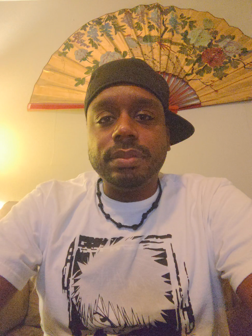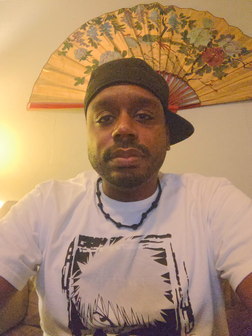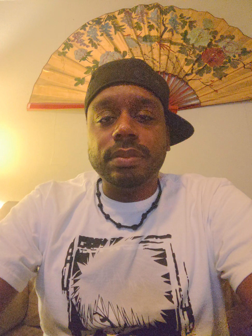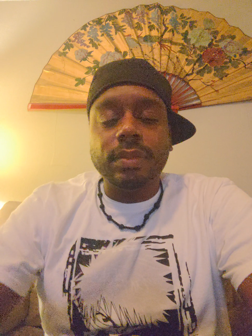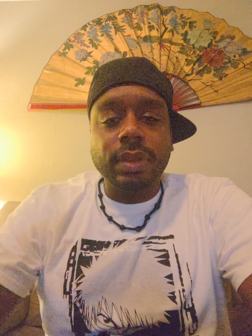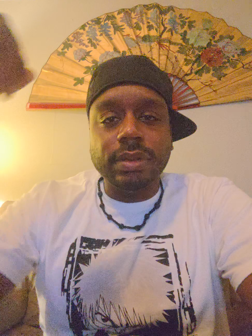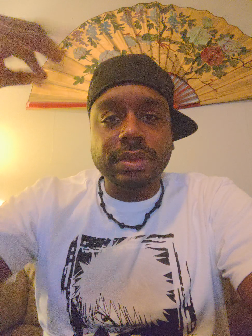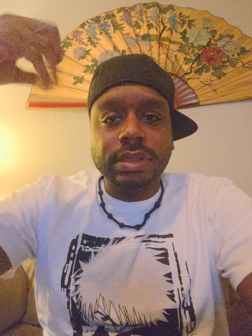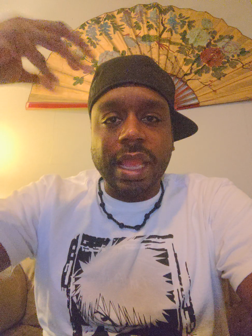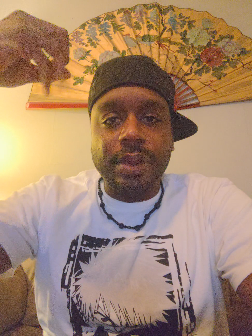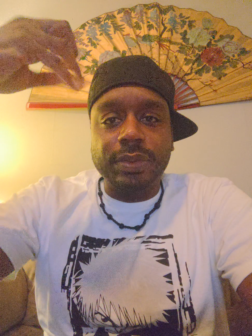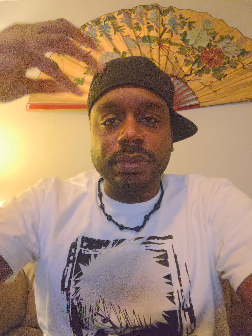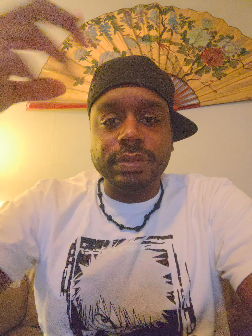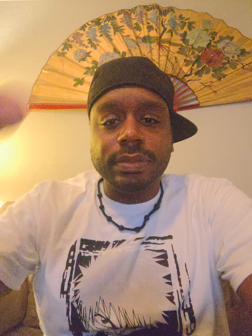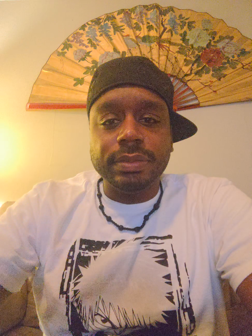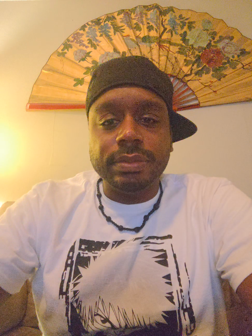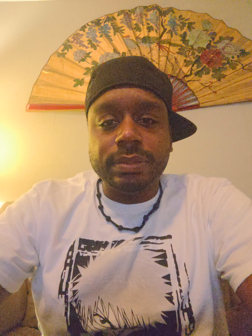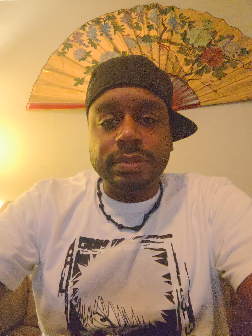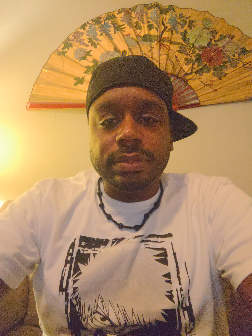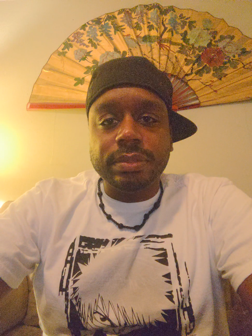shower